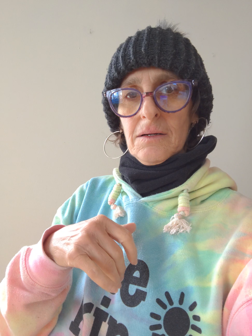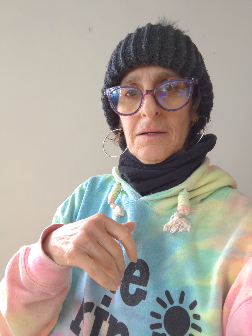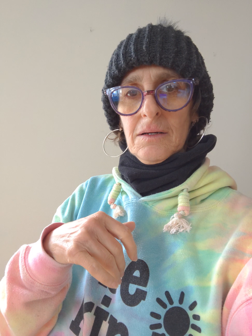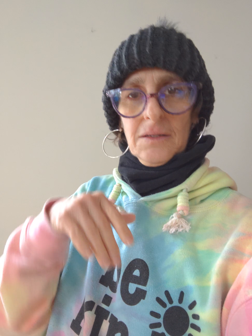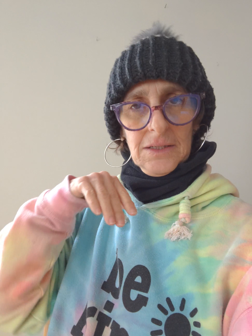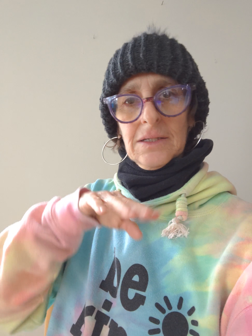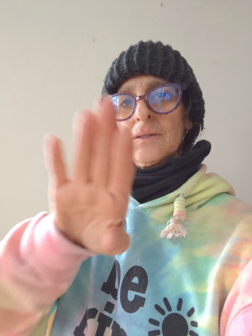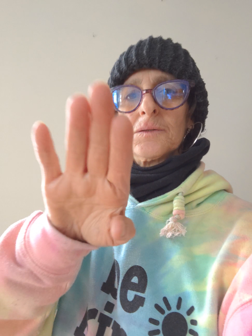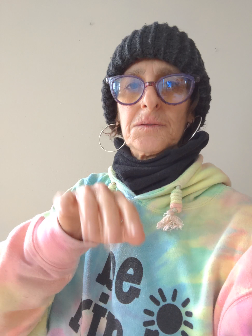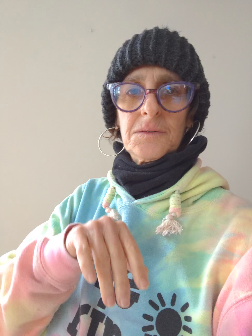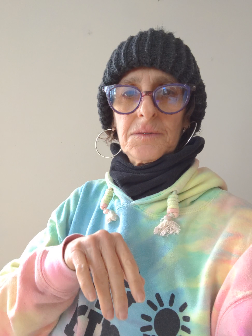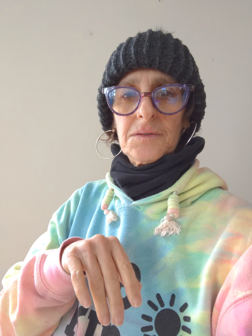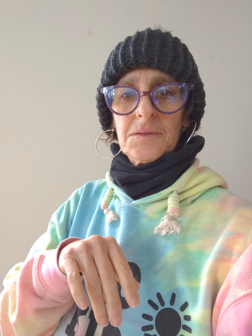into